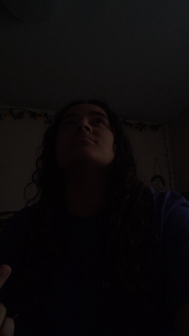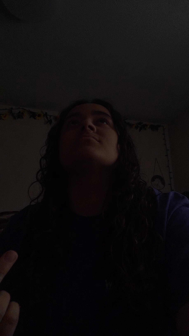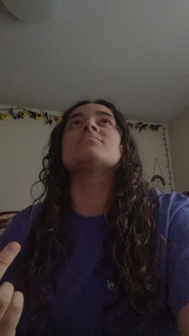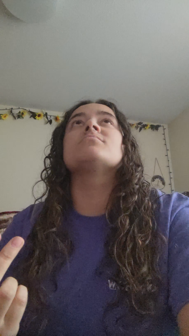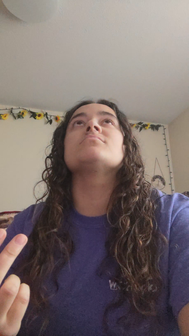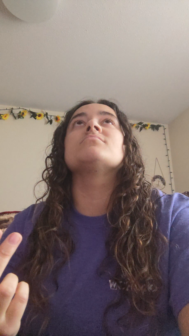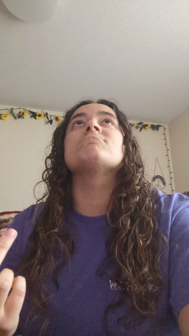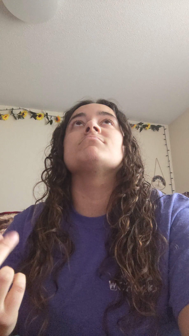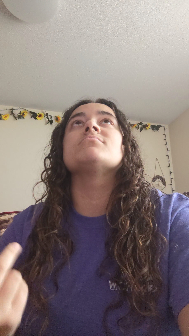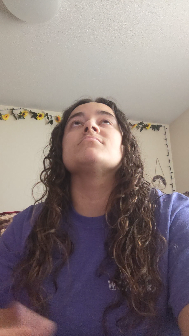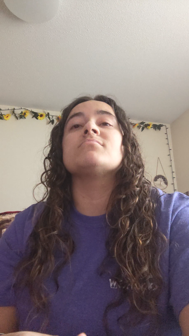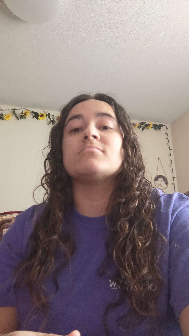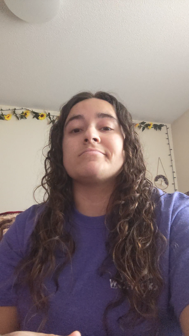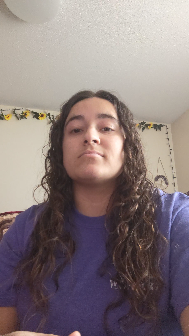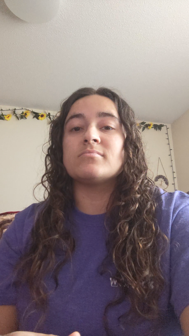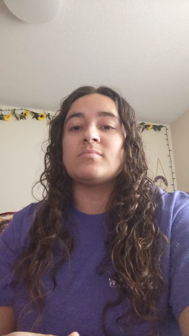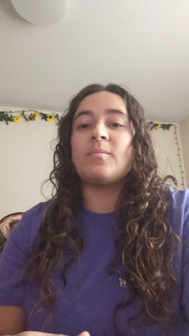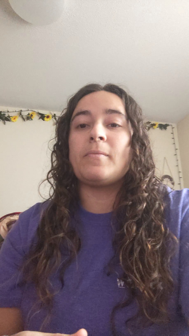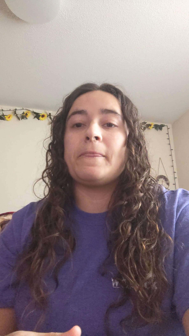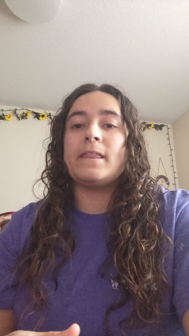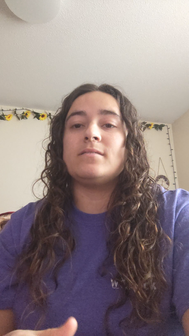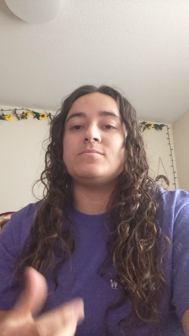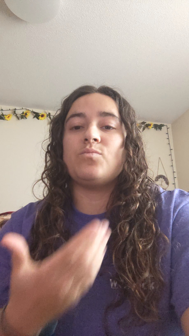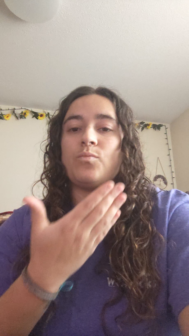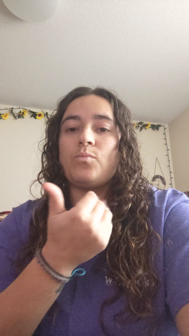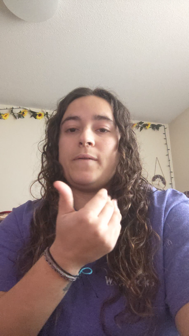butterfly